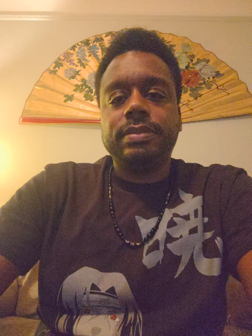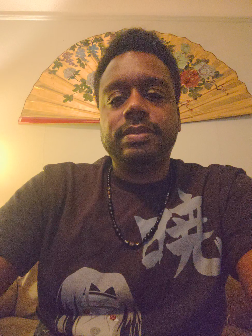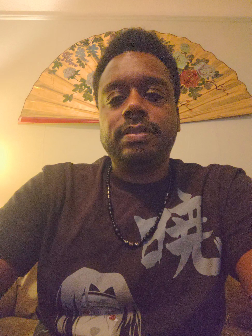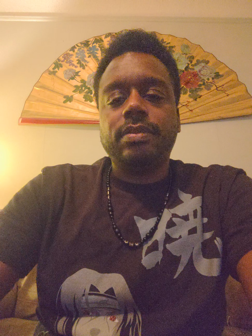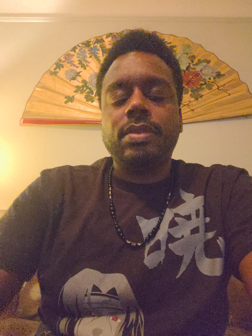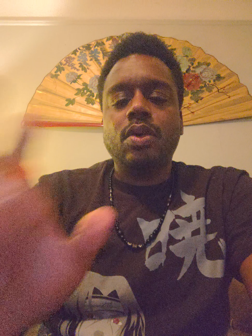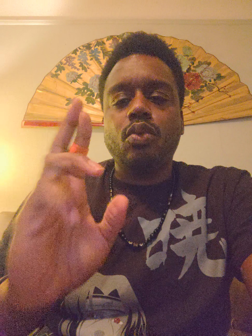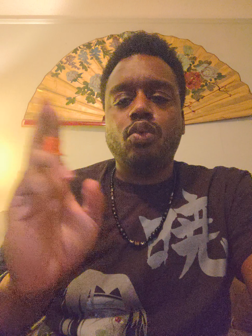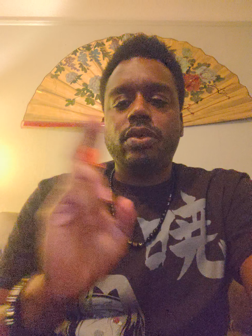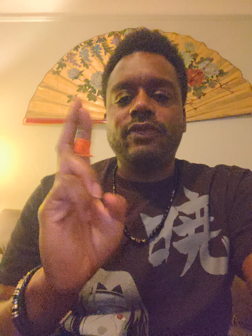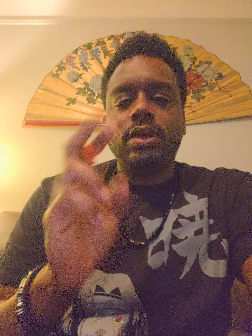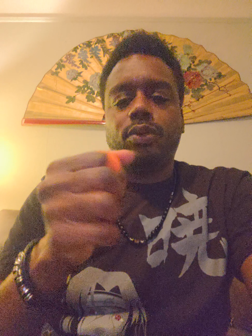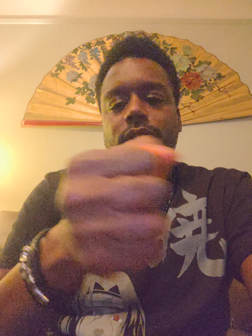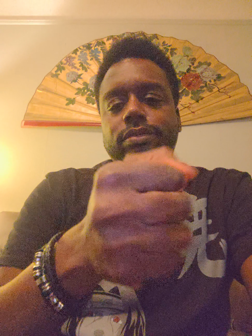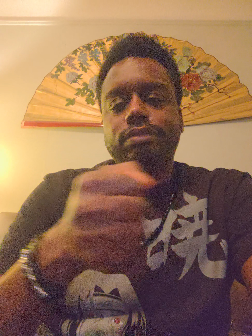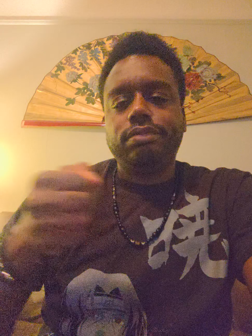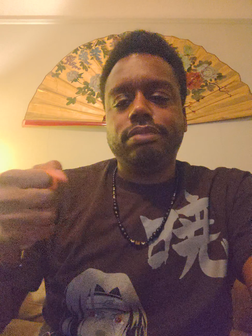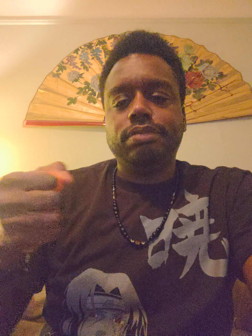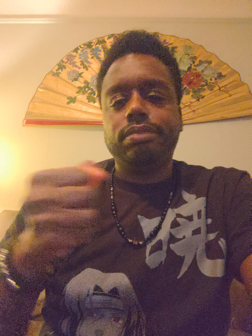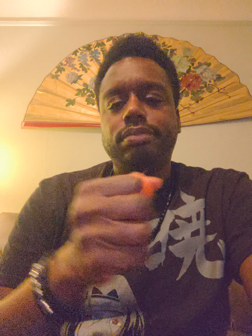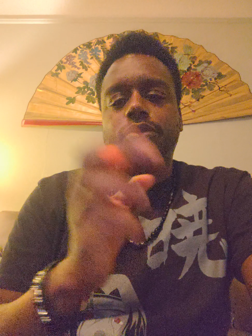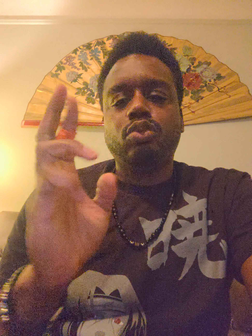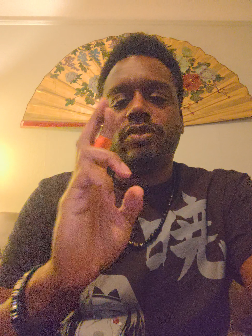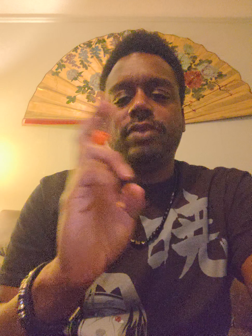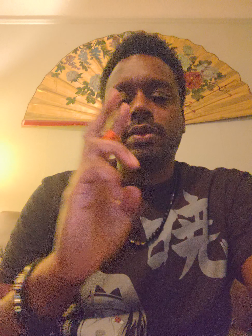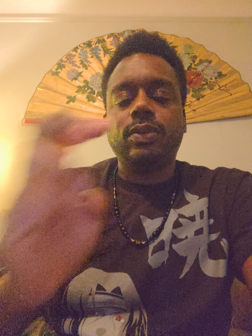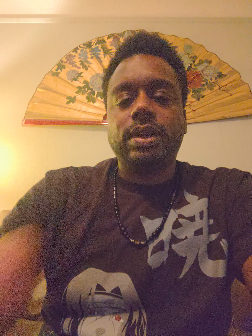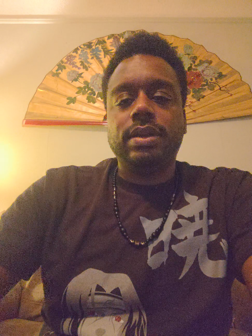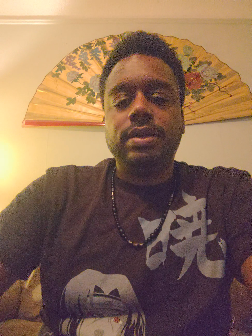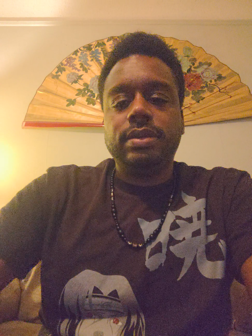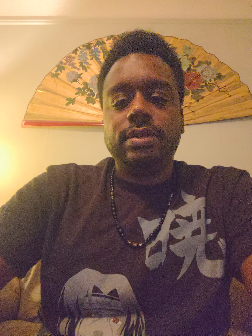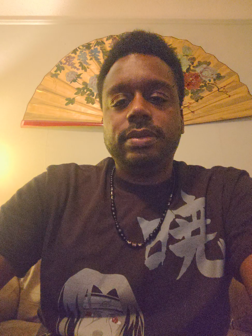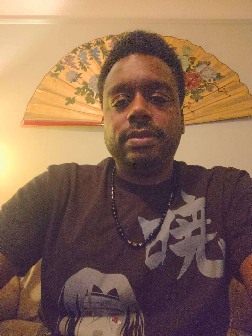refrigerator